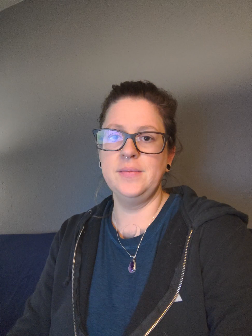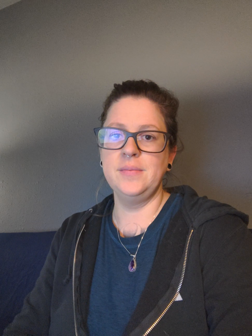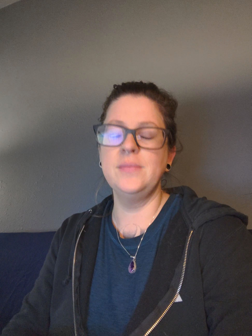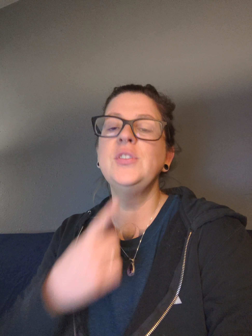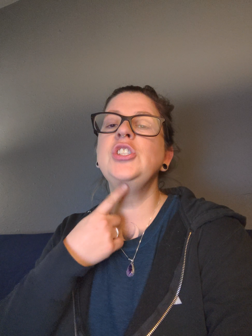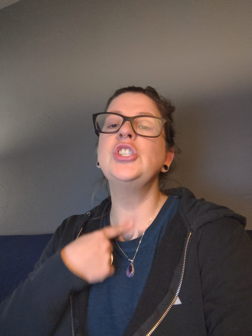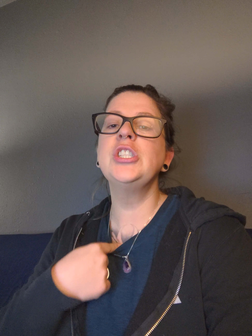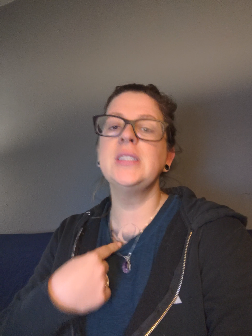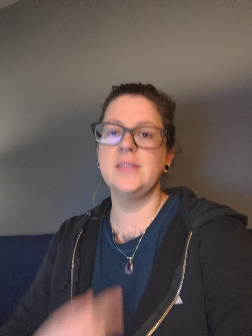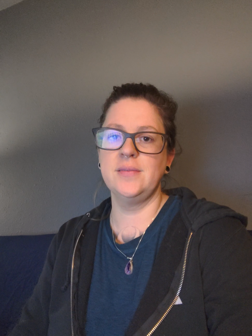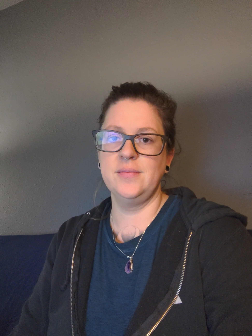thirsty